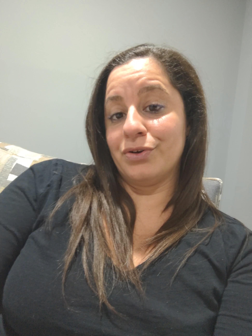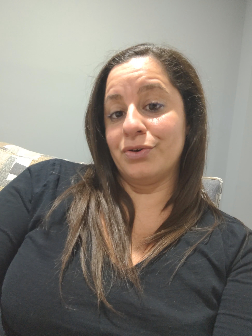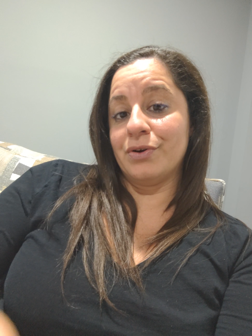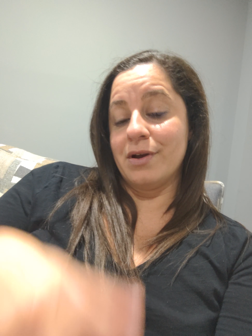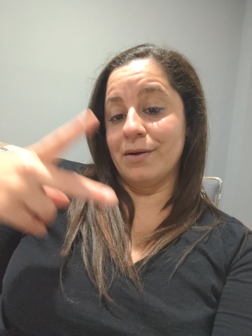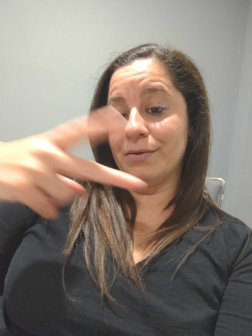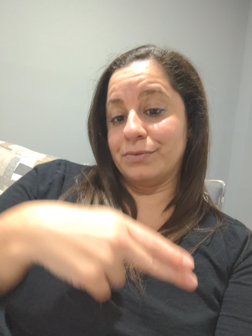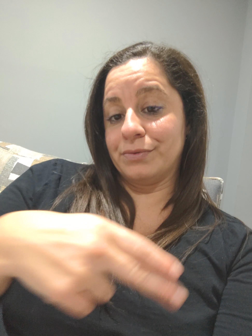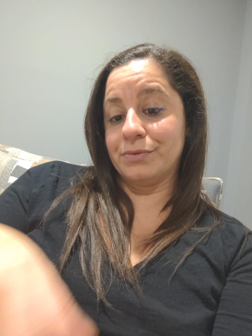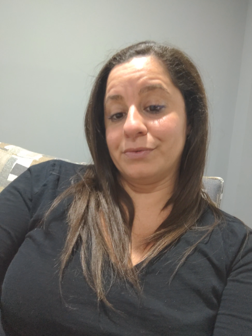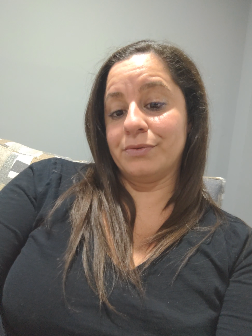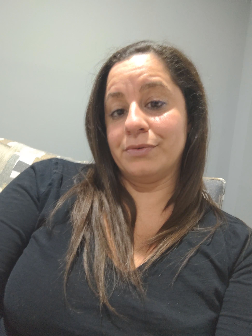cut